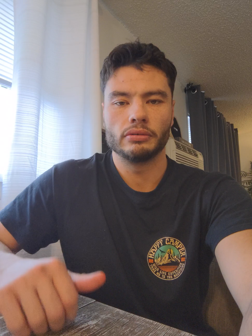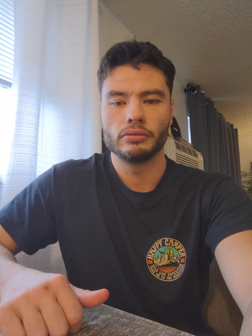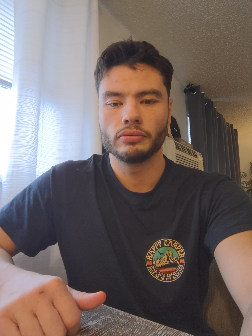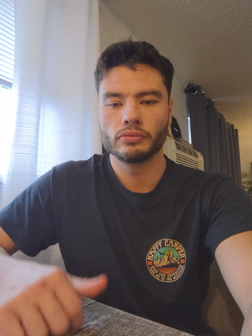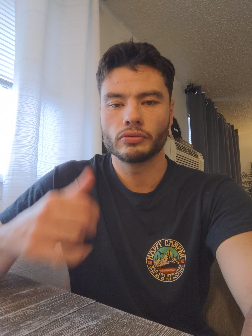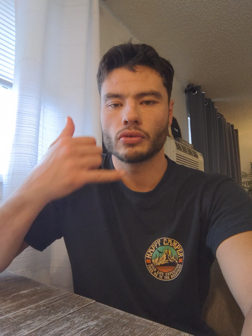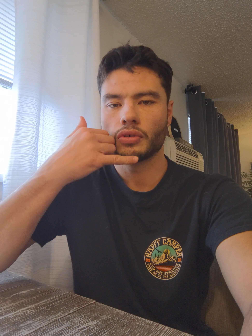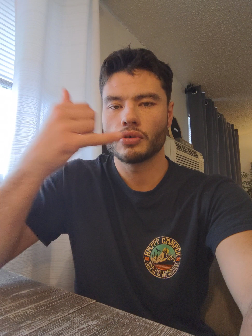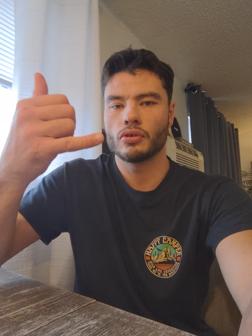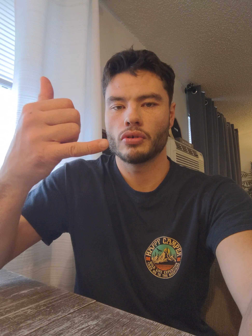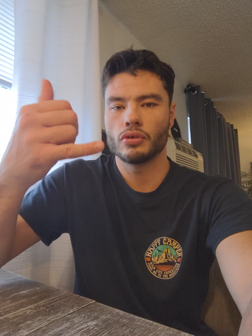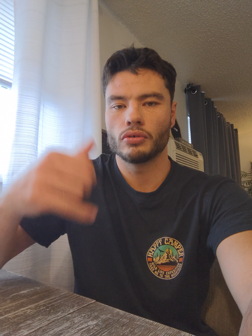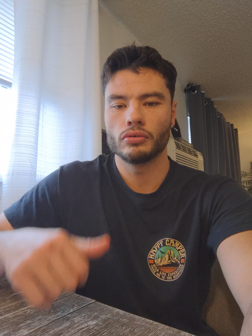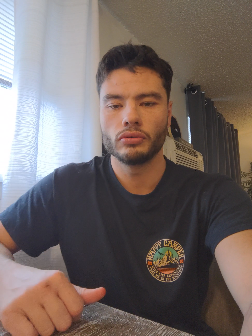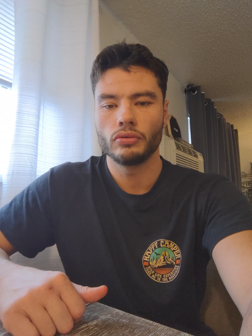call on the phone